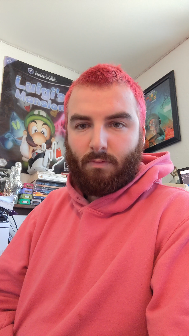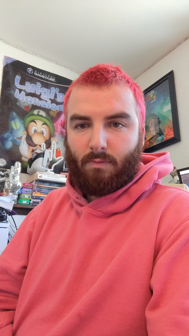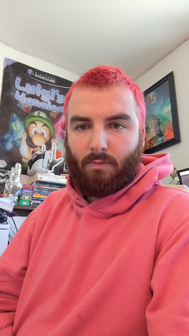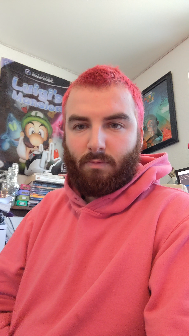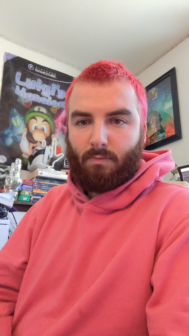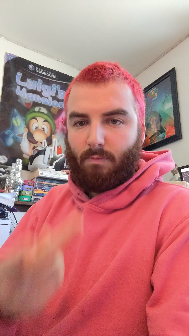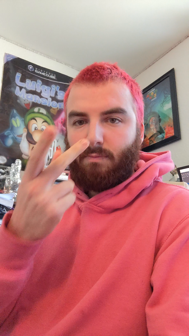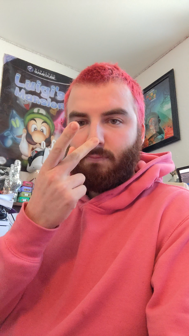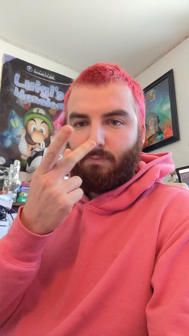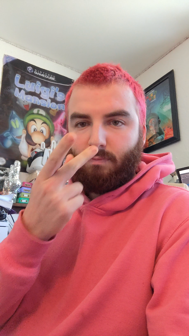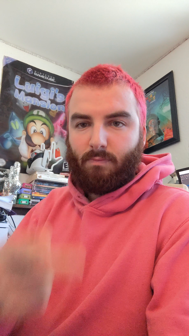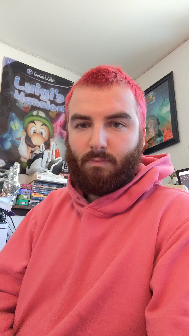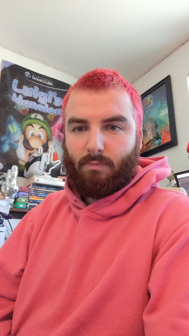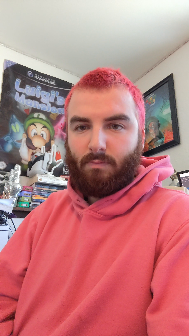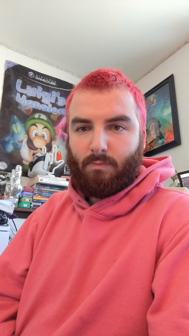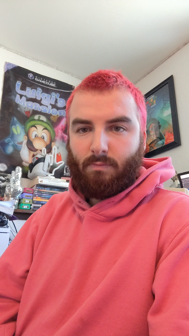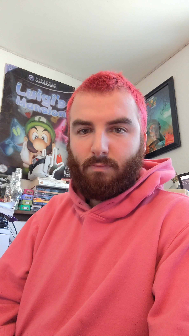penis